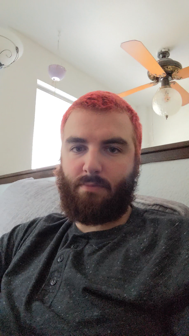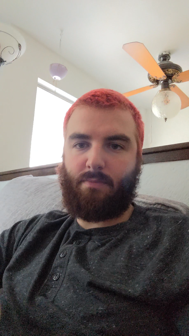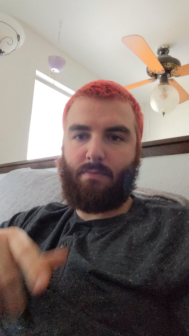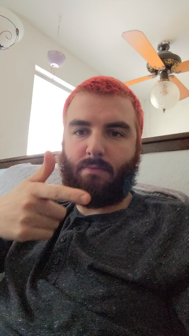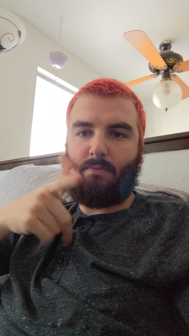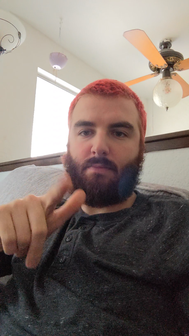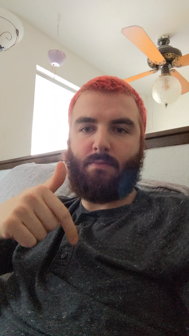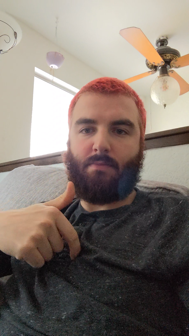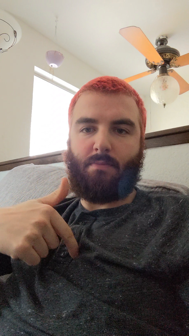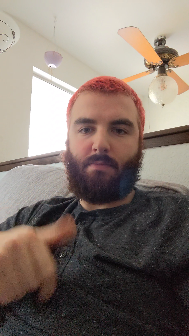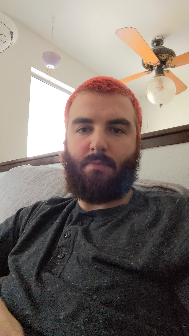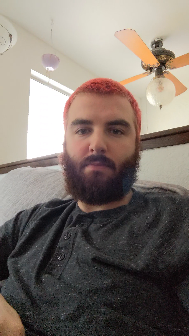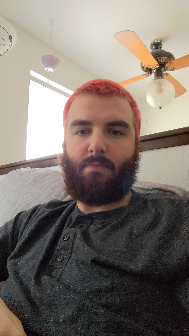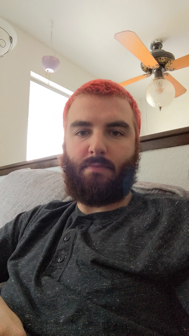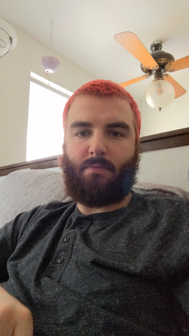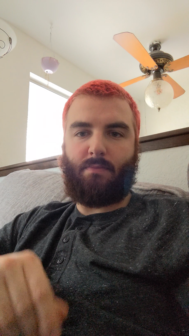let me